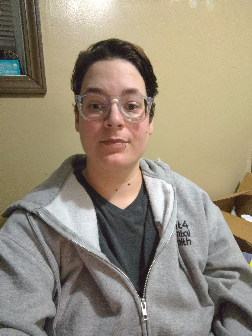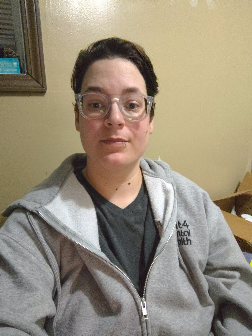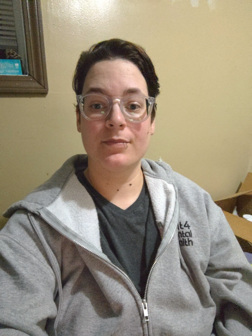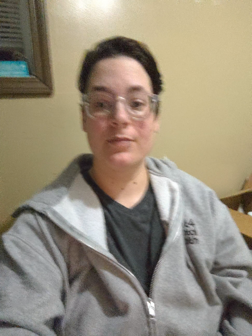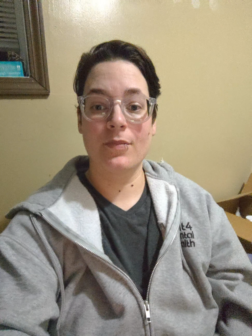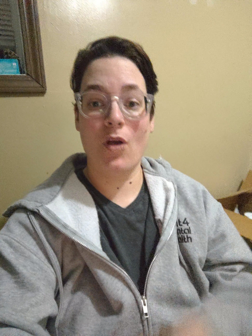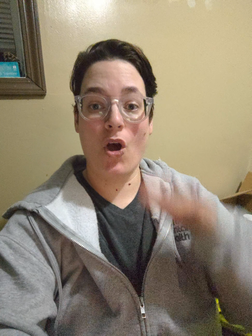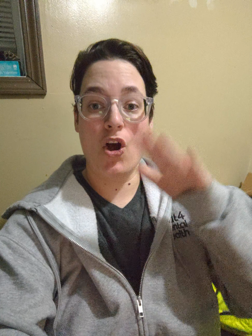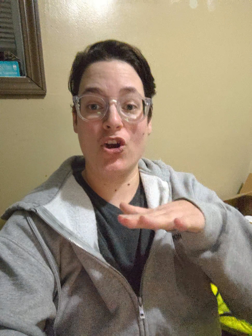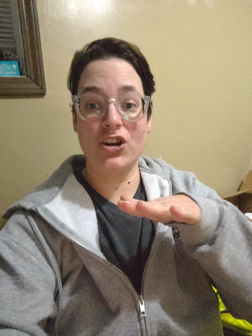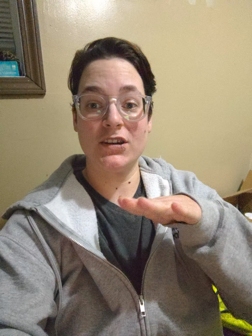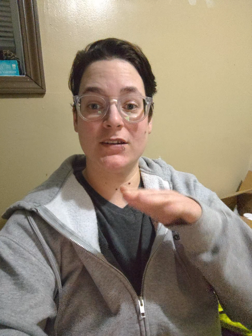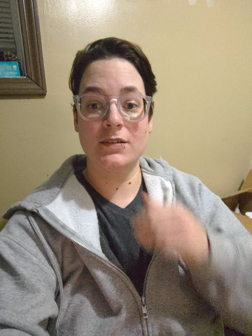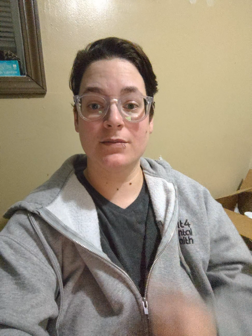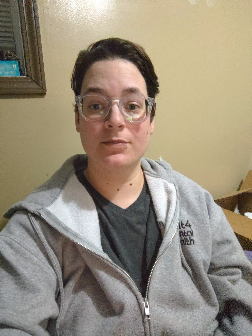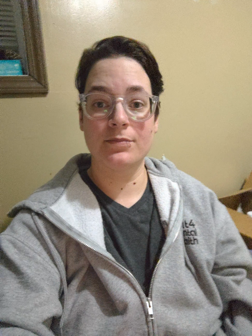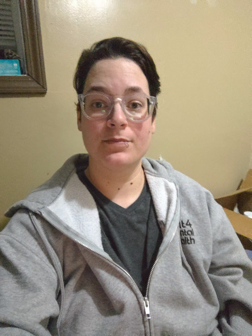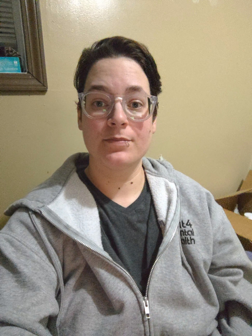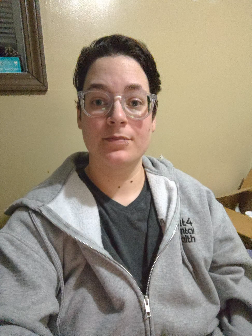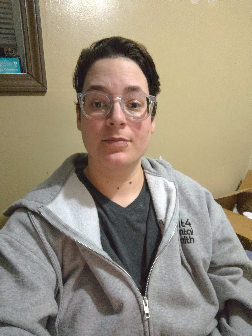on